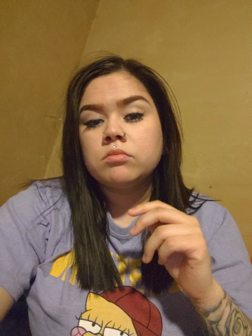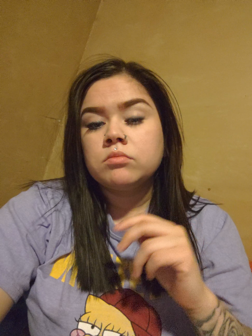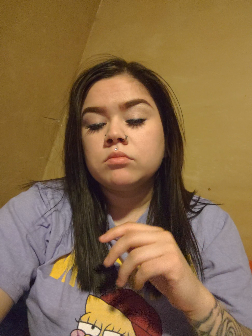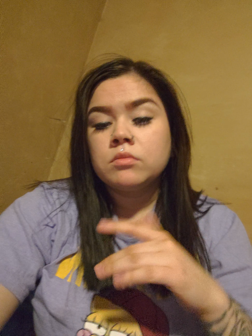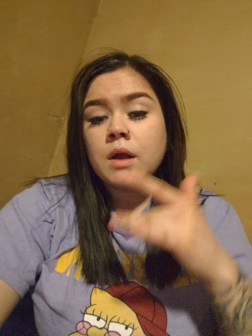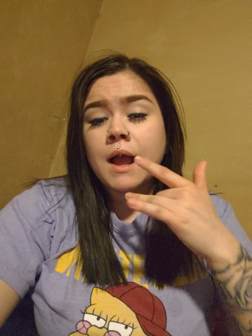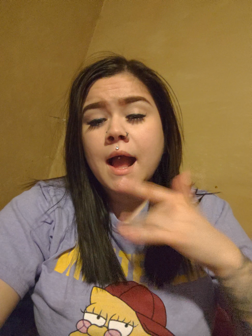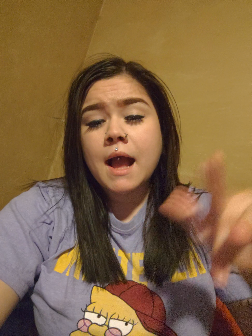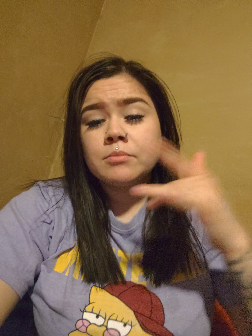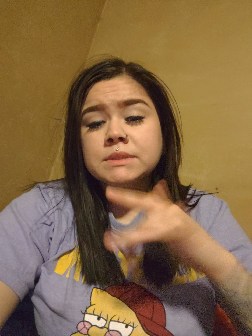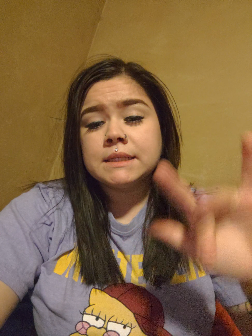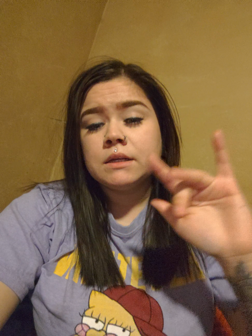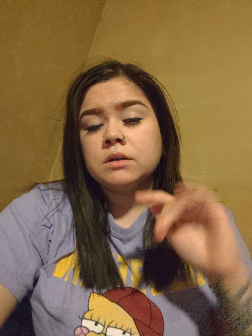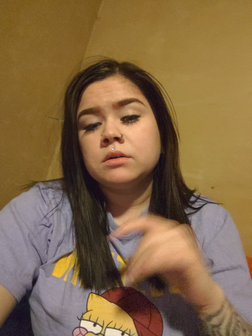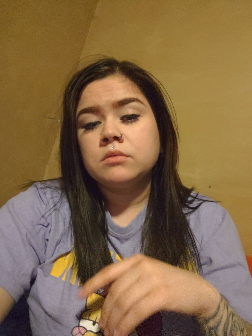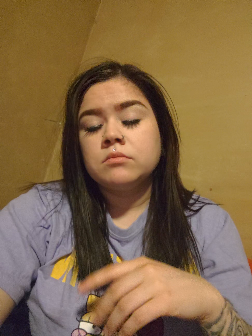empty